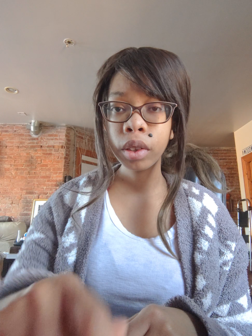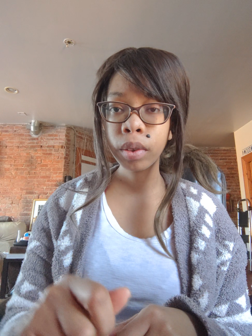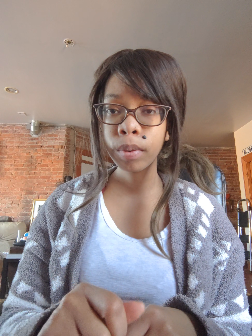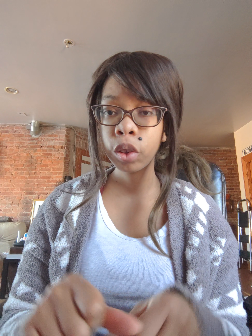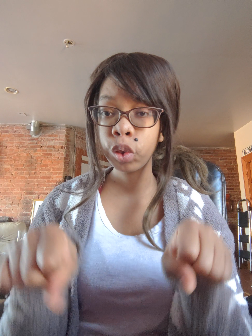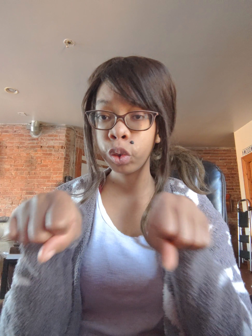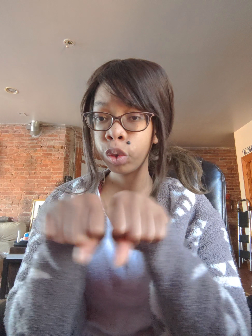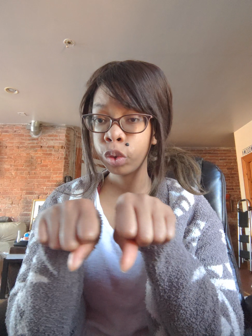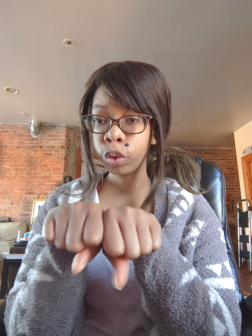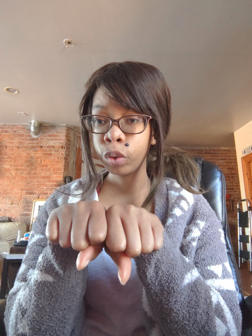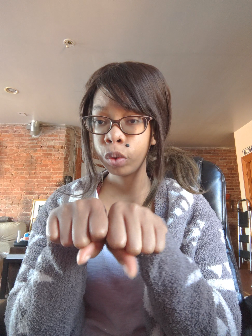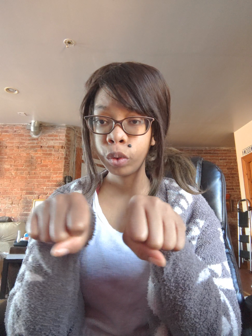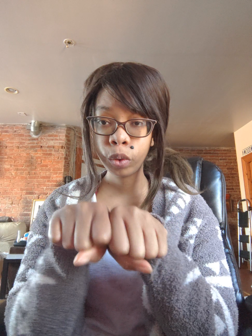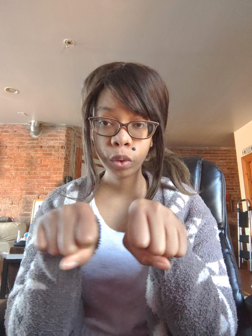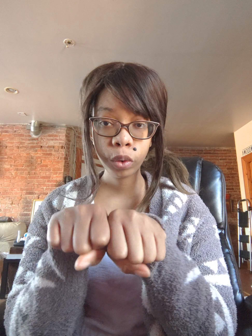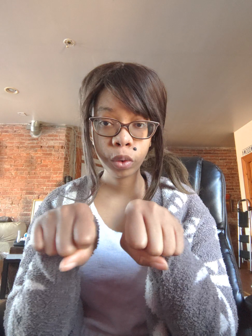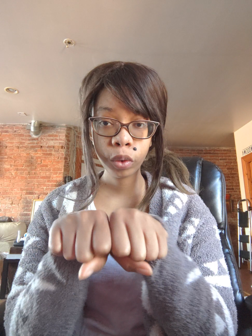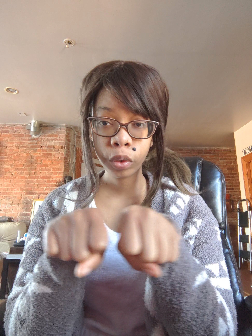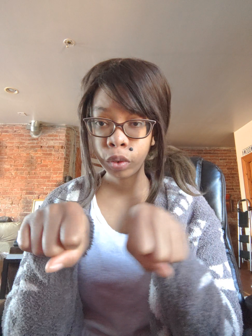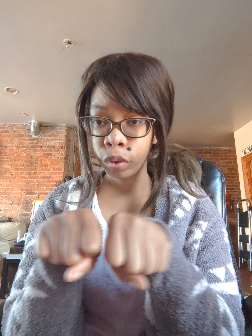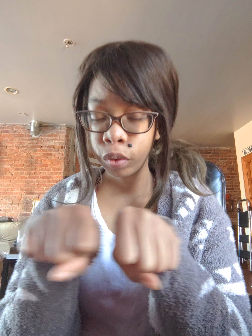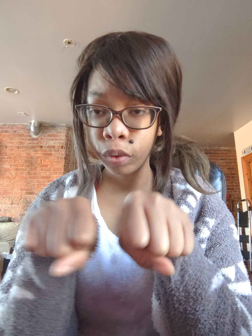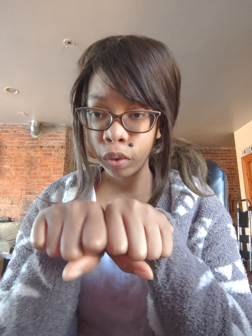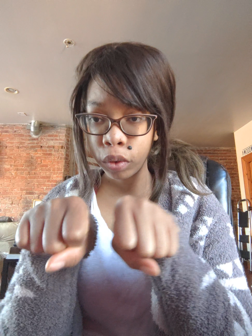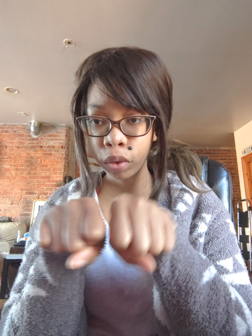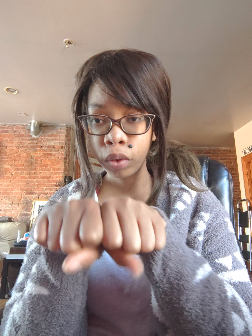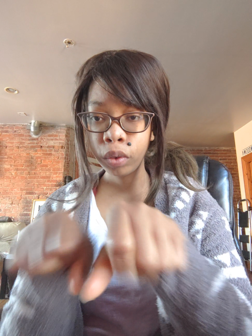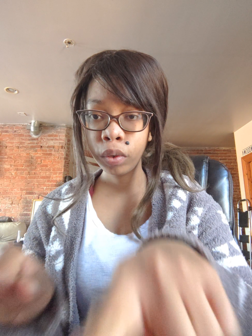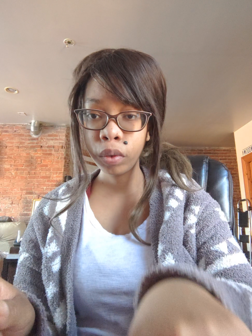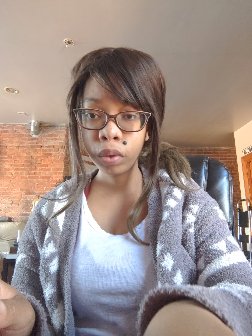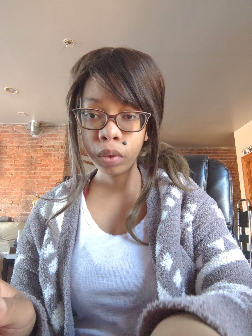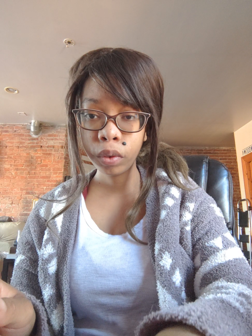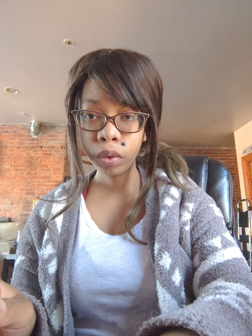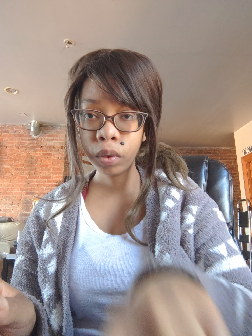shoe